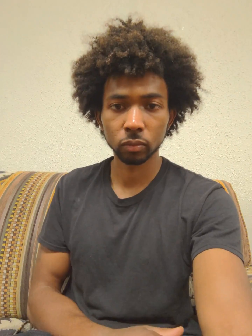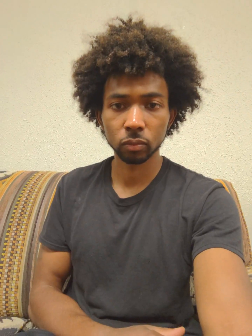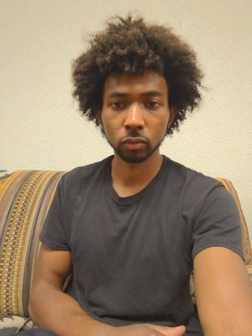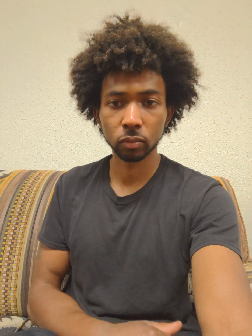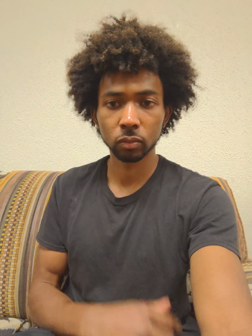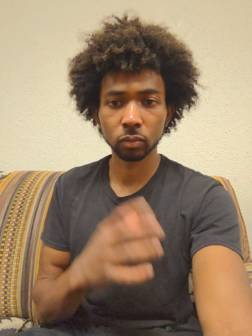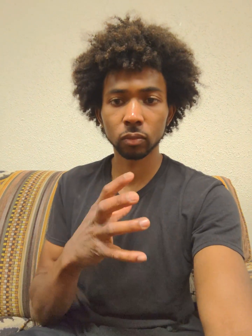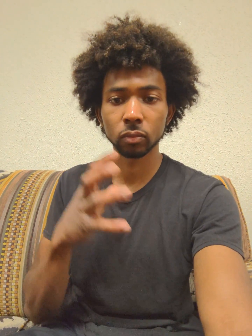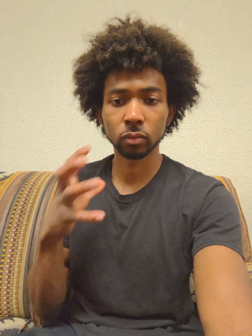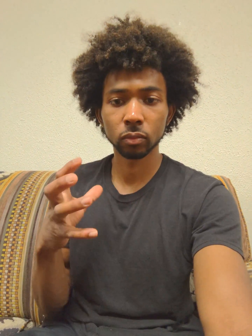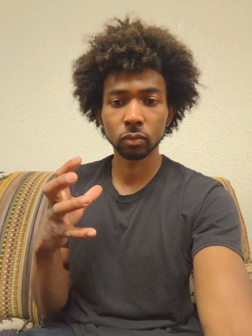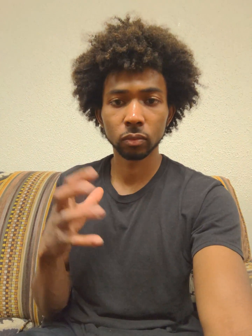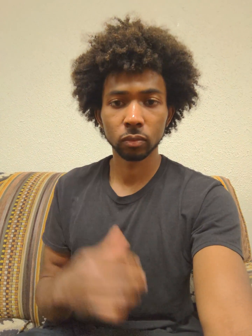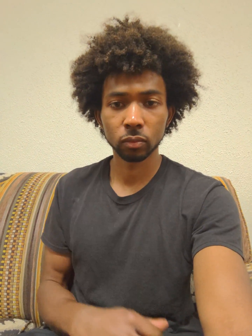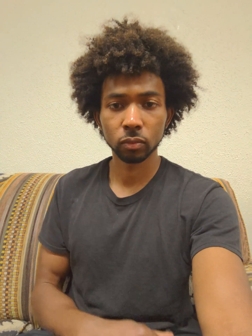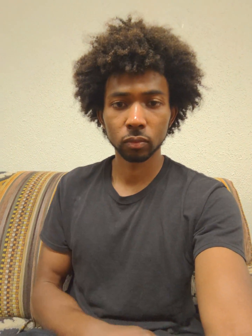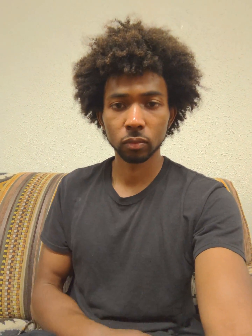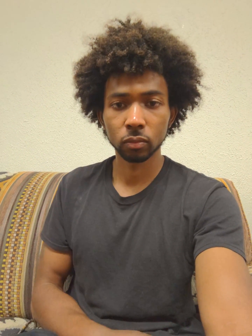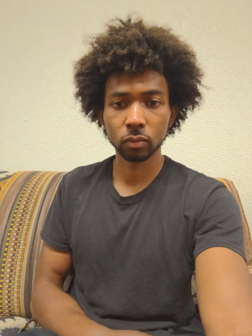much